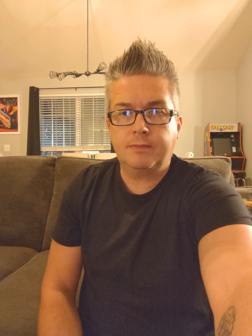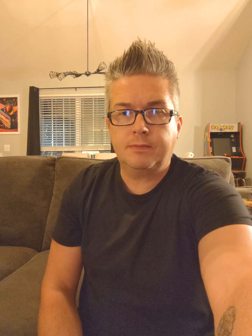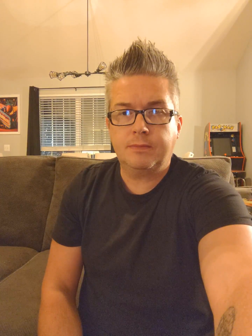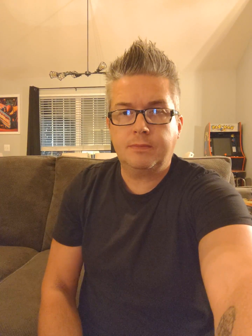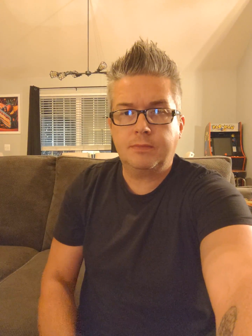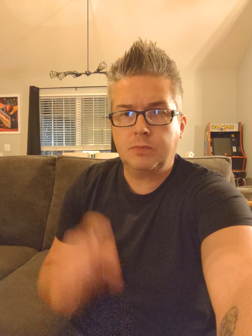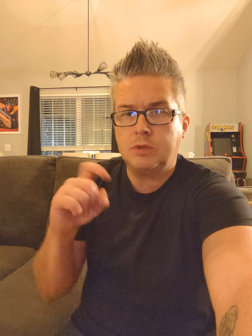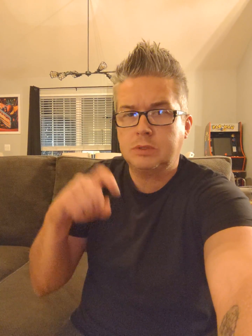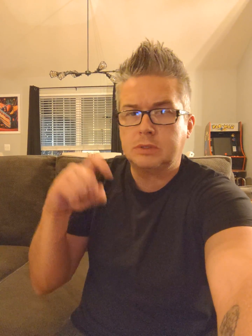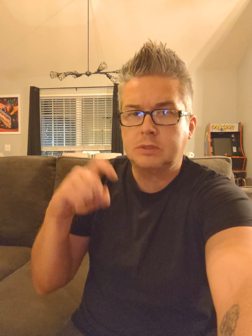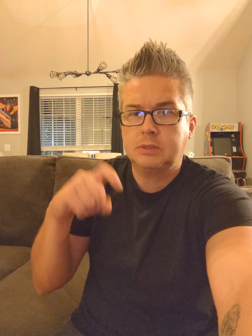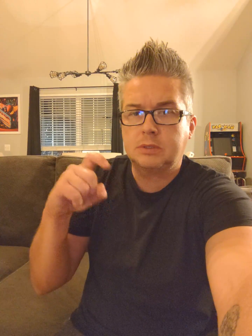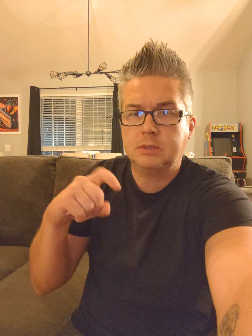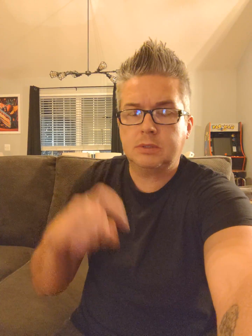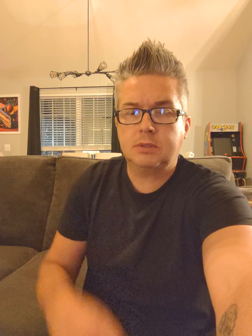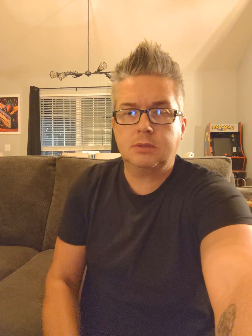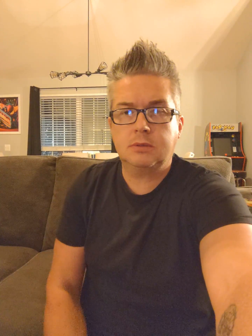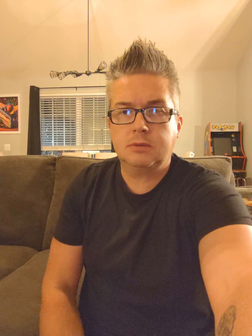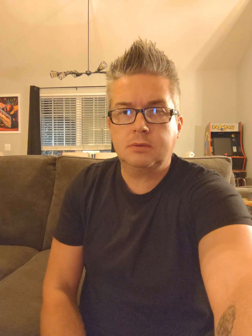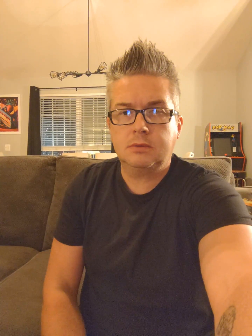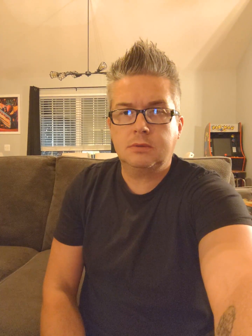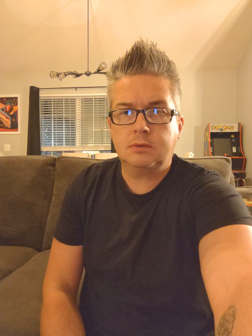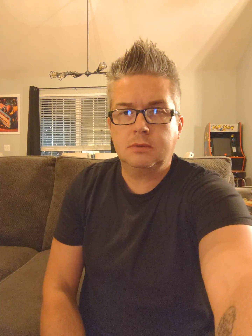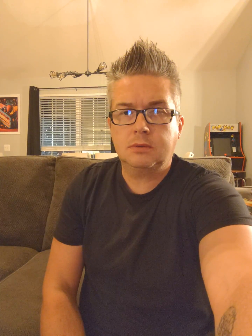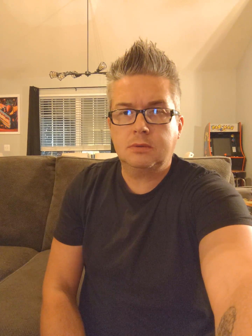should